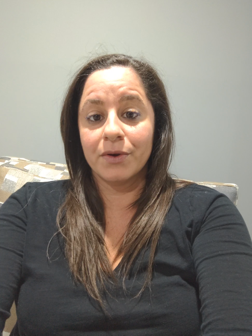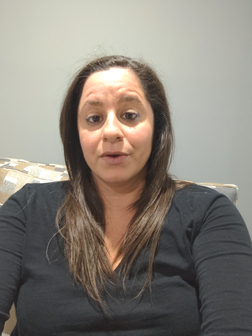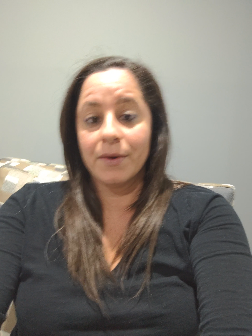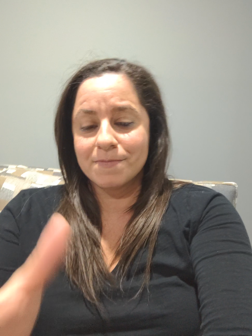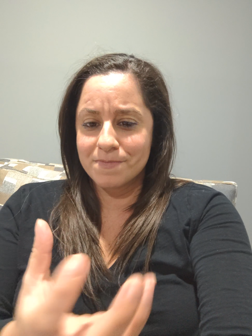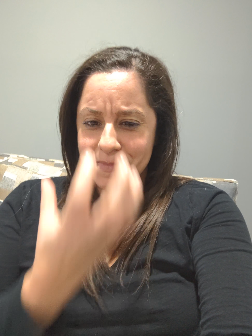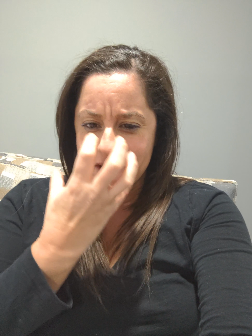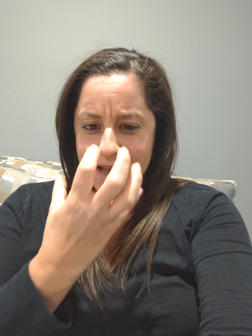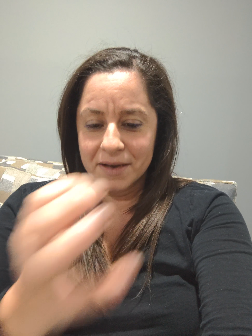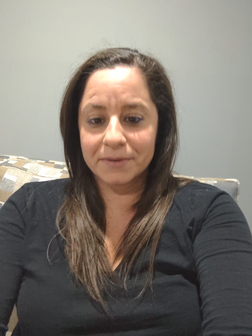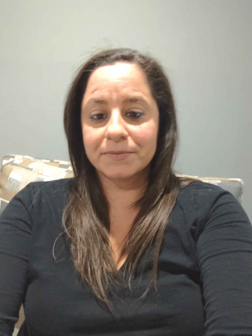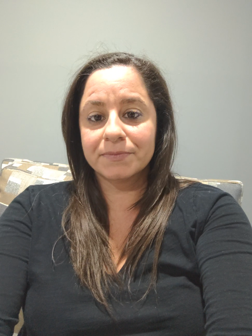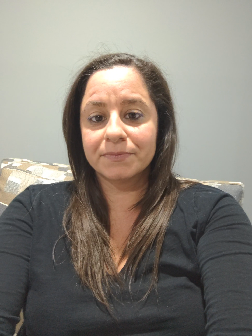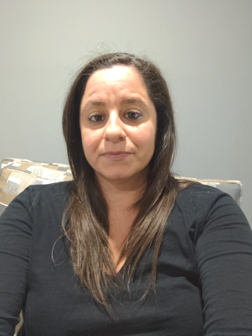mad